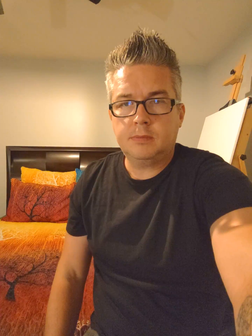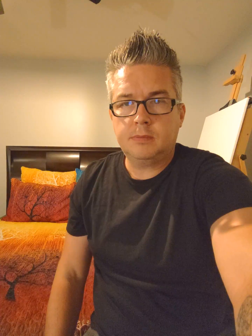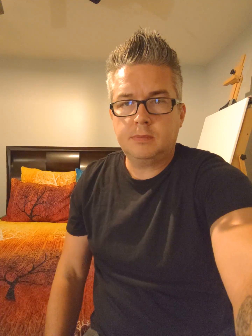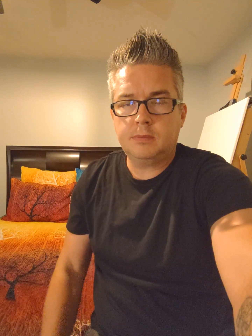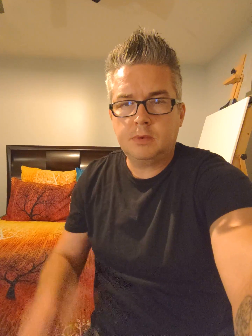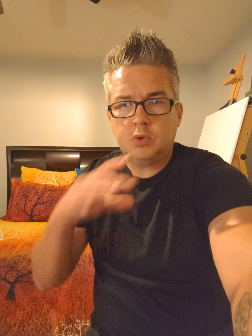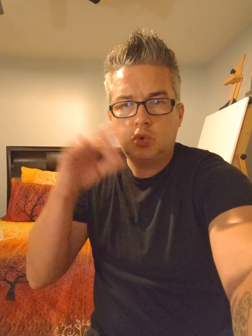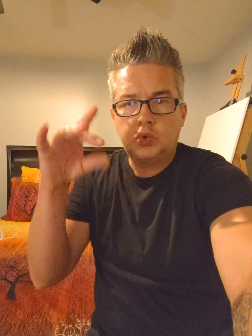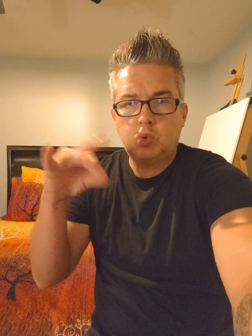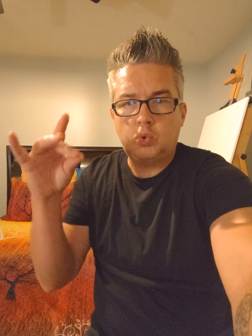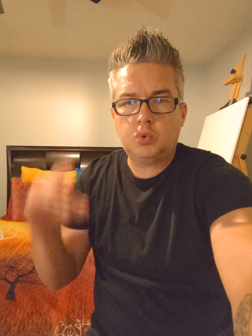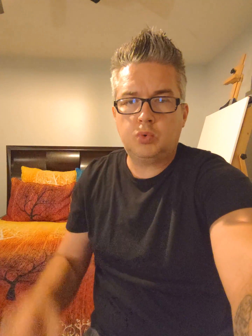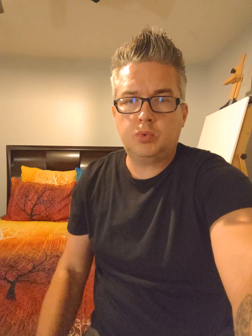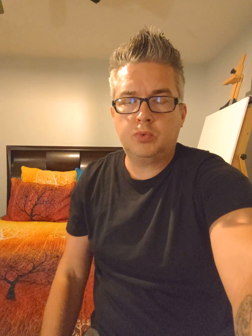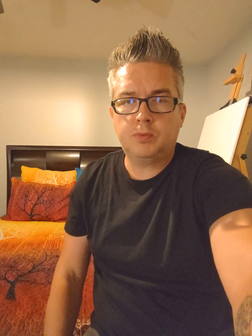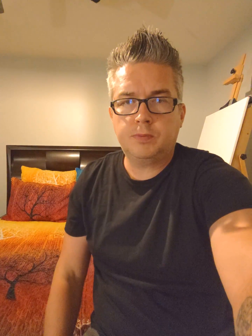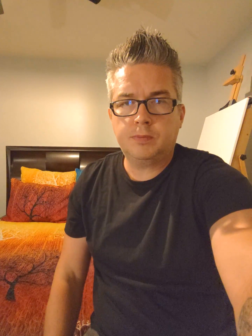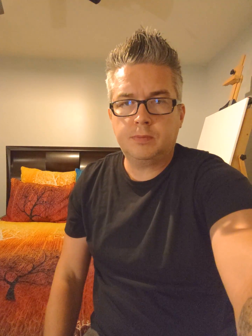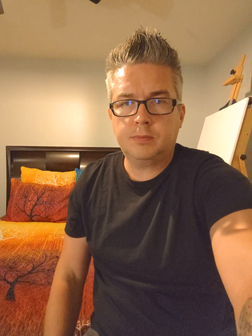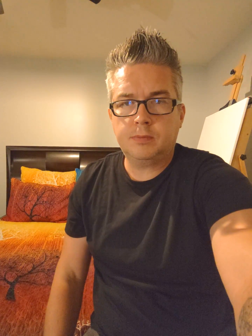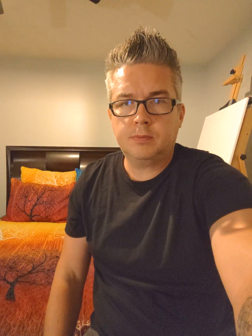choose